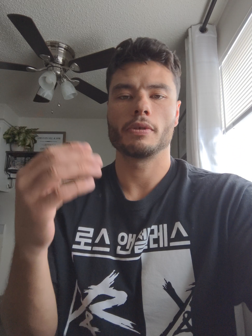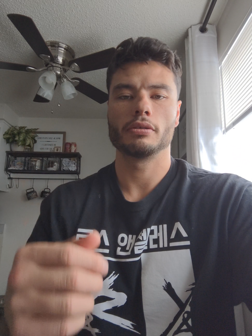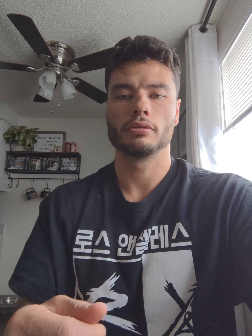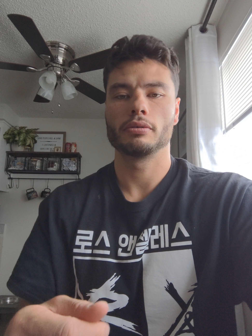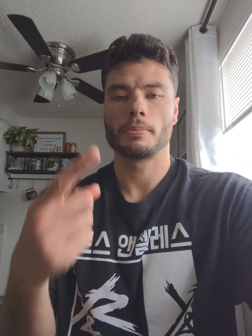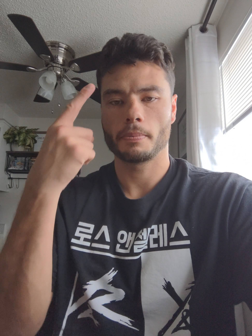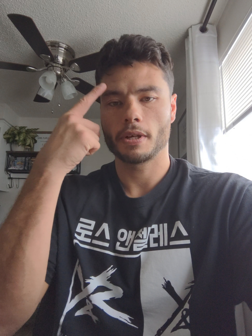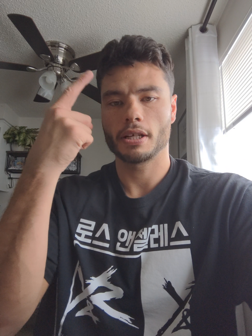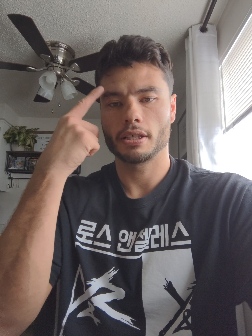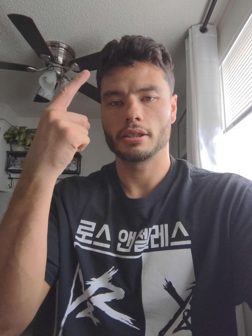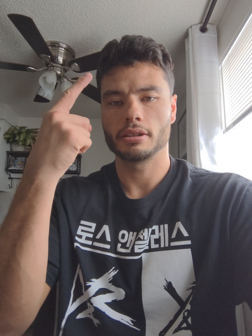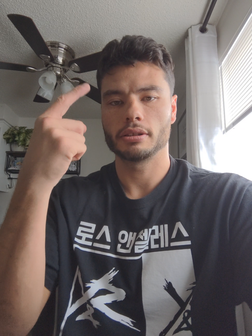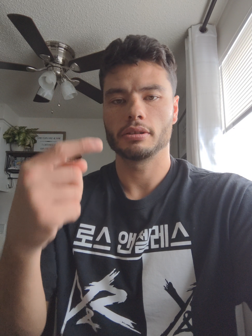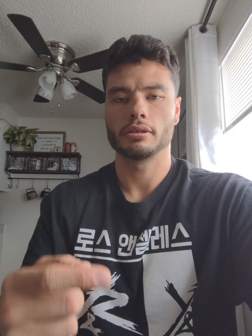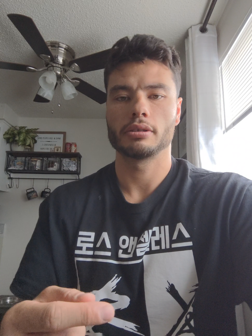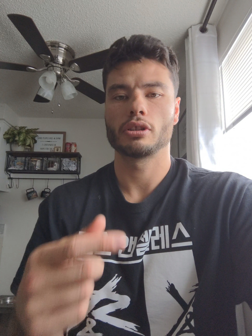penny